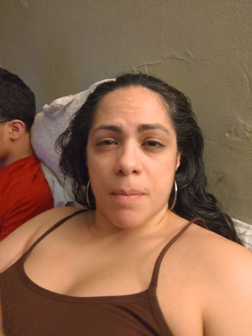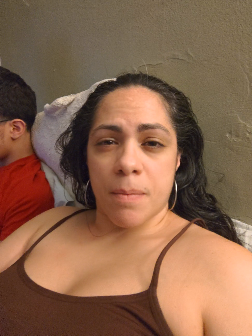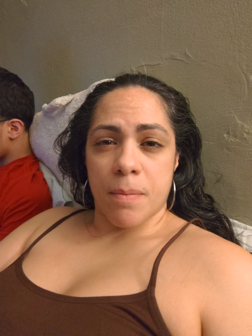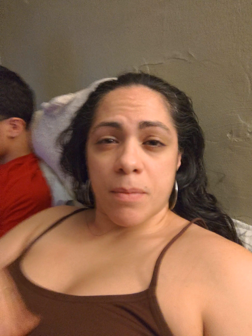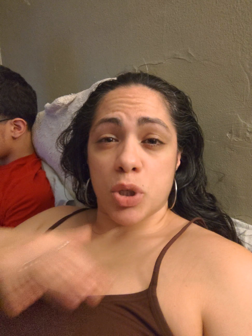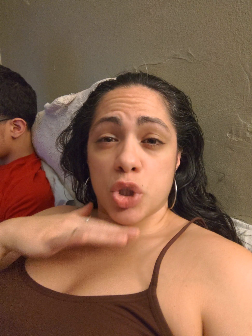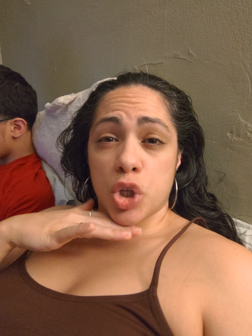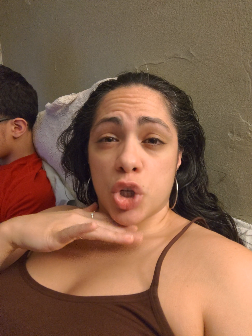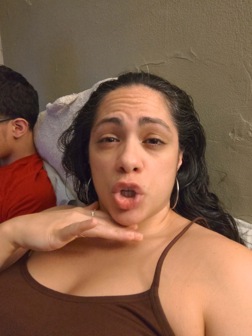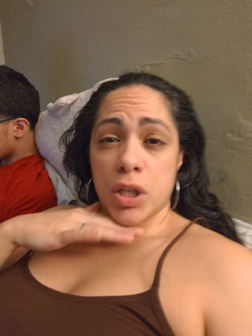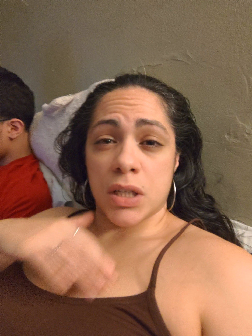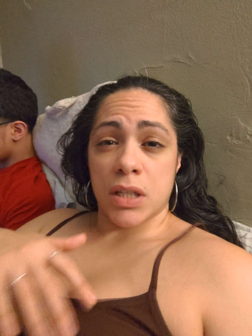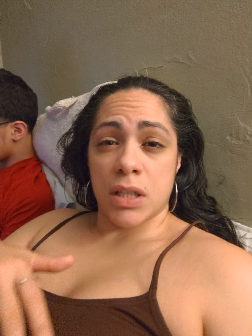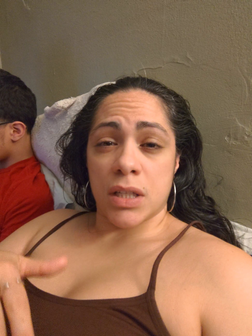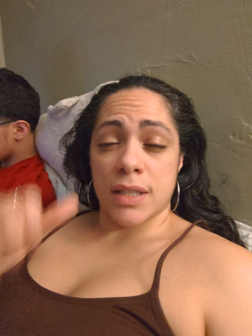dirty